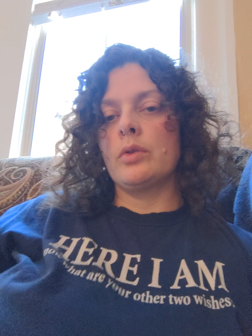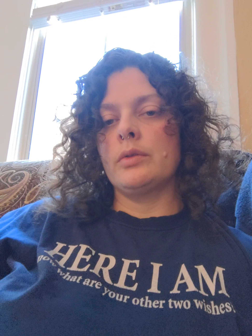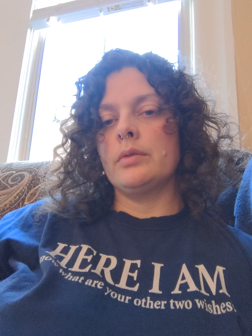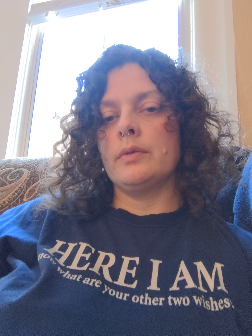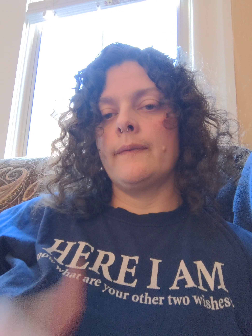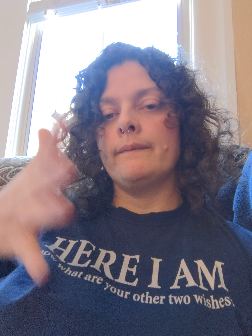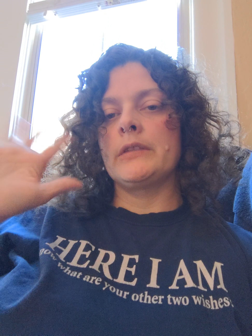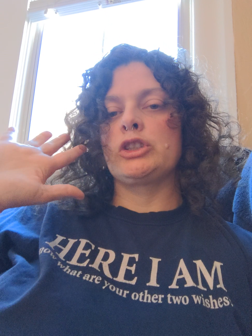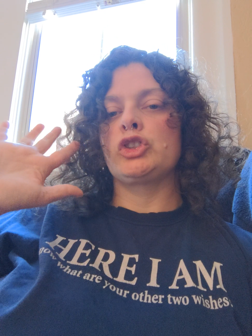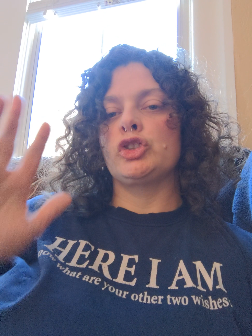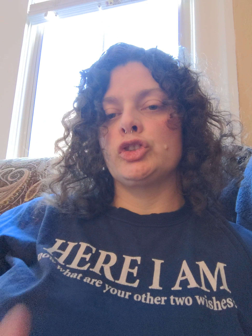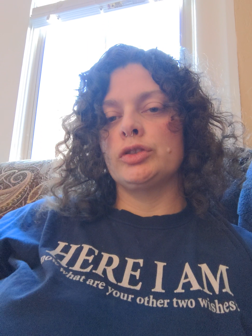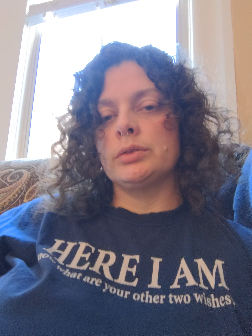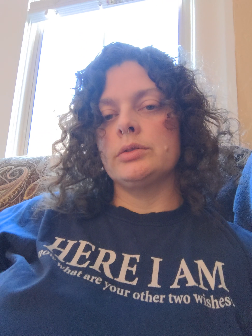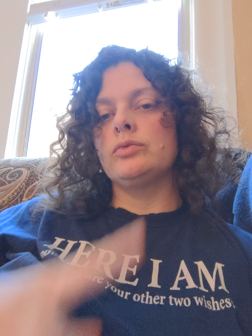finish